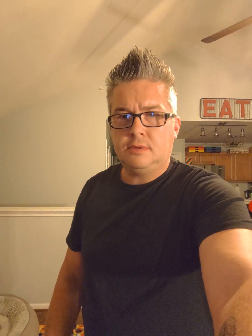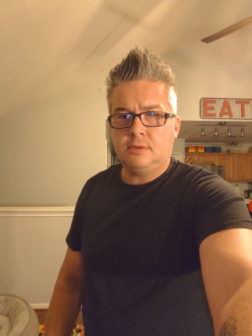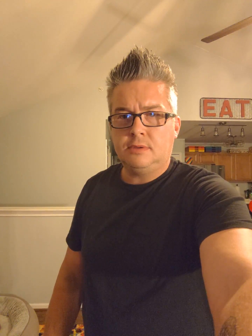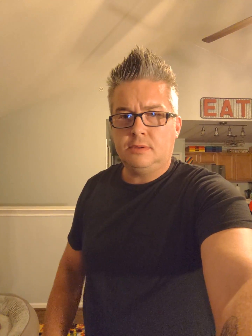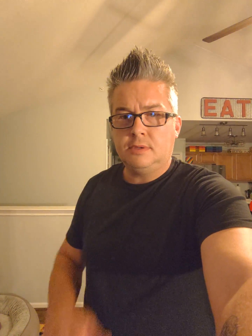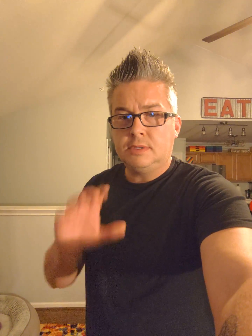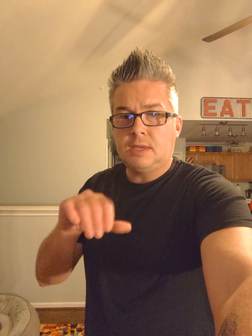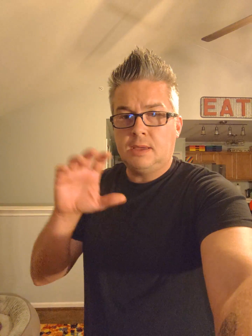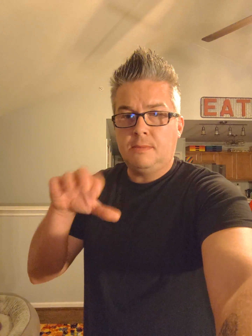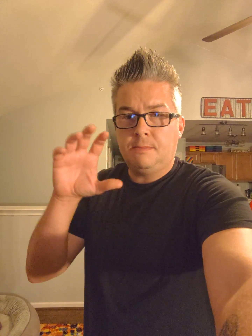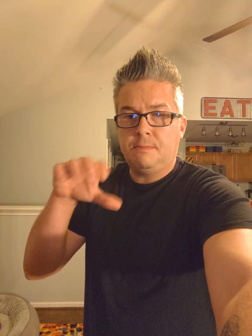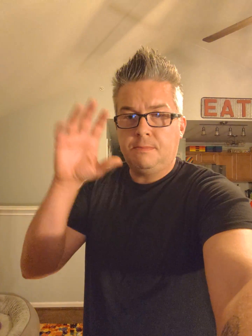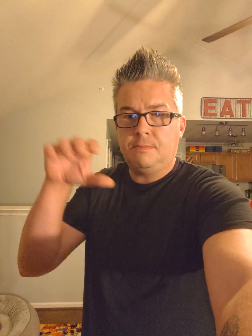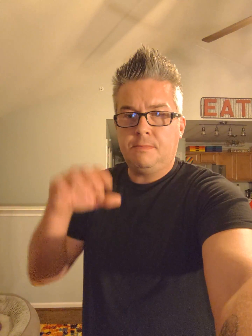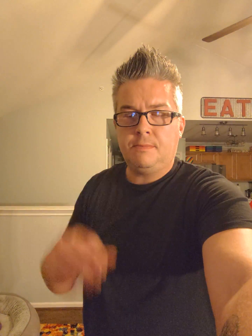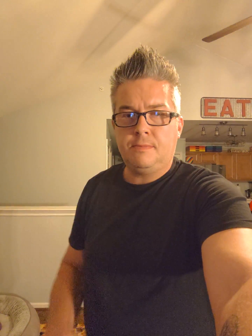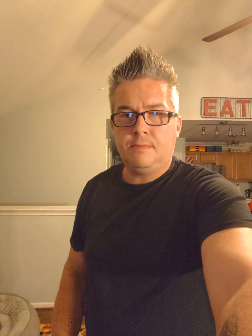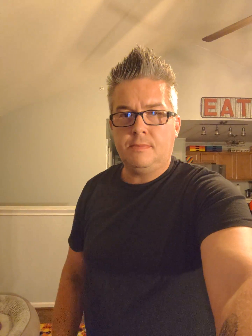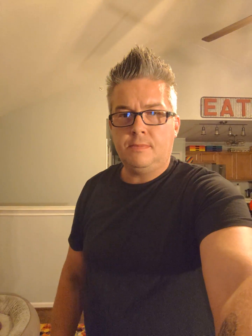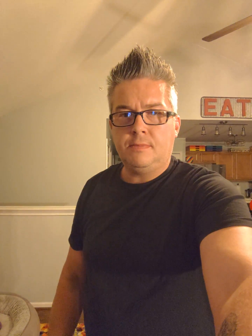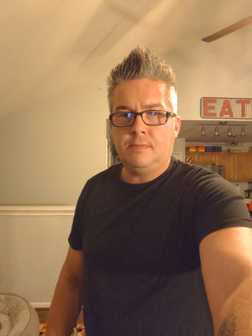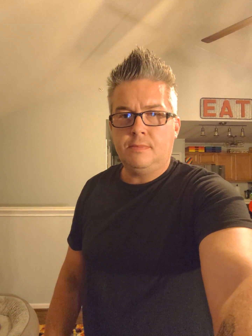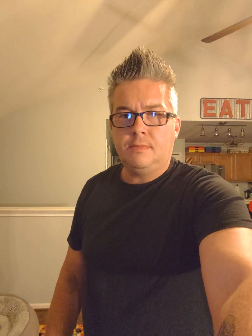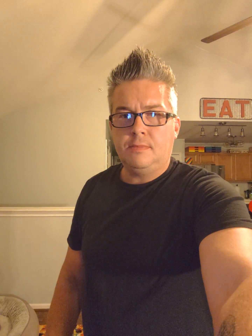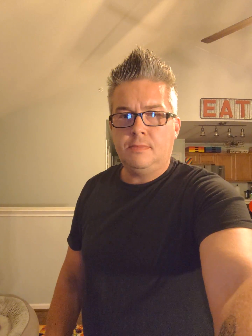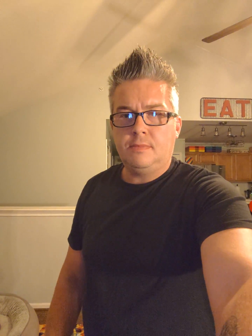climb